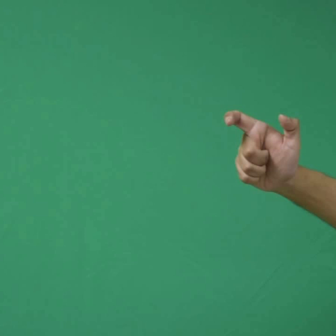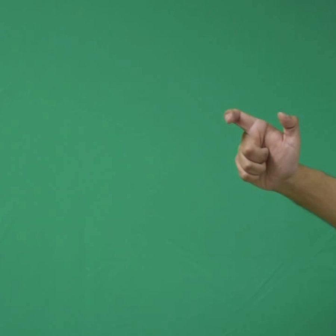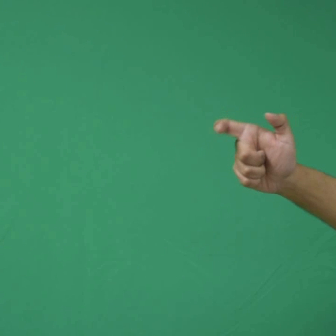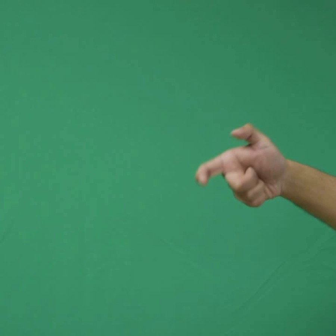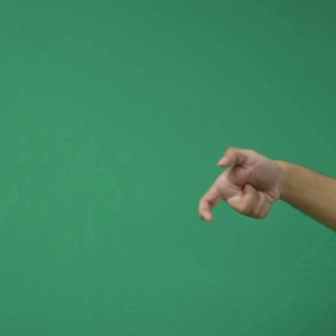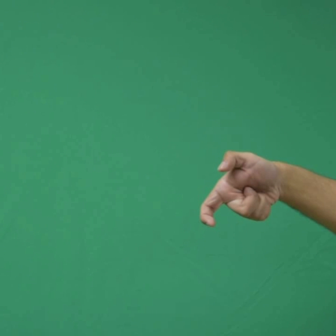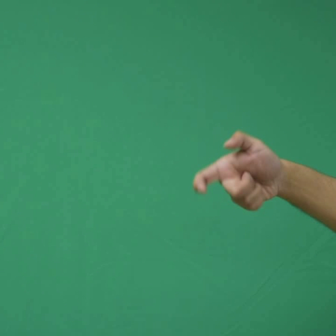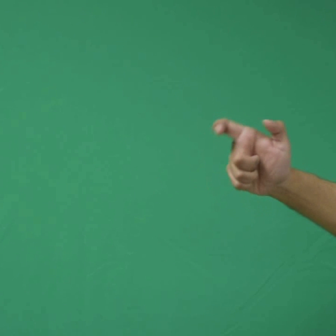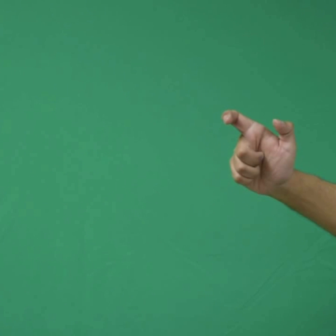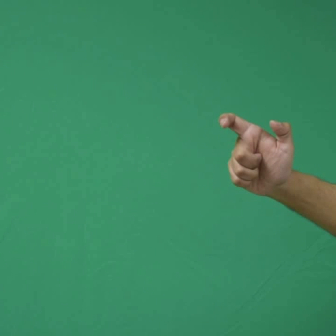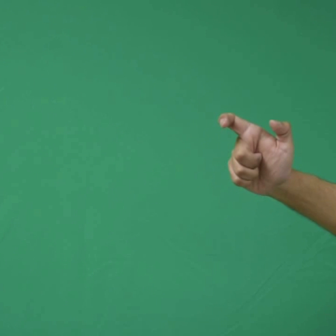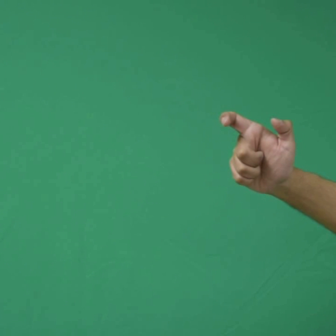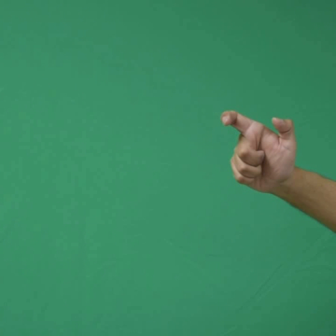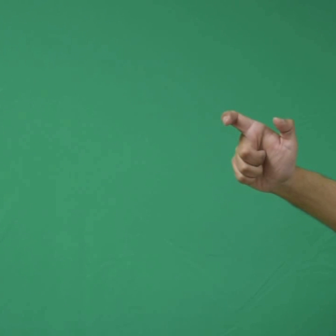Q